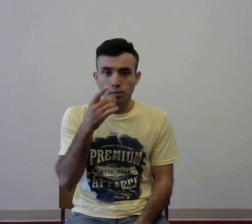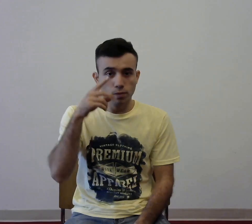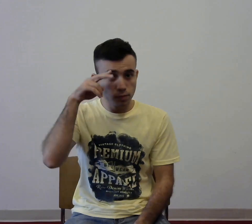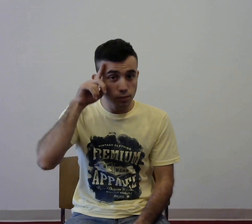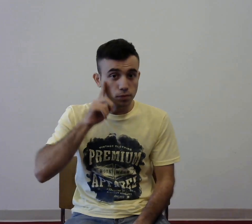azərbaycan